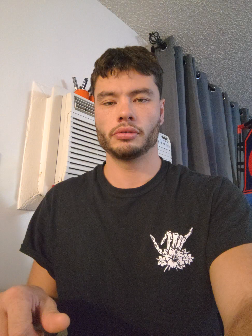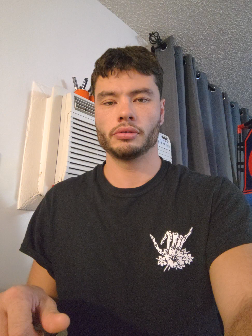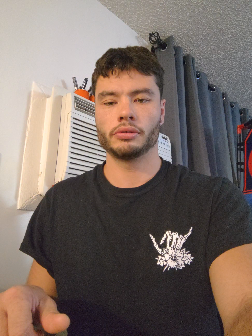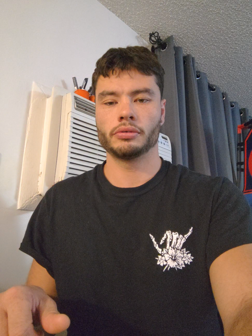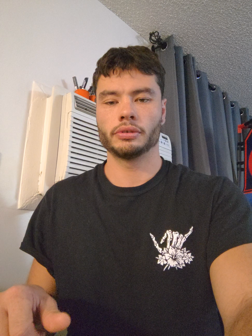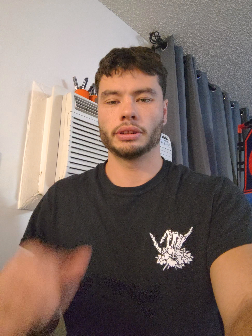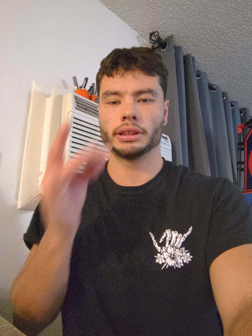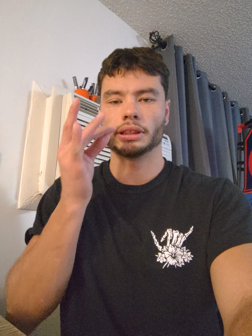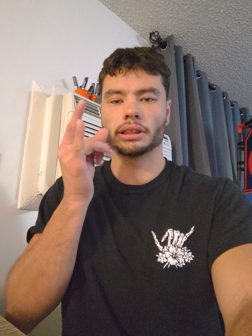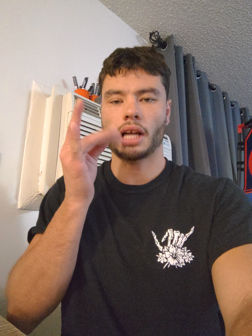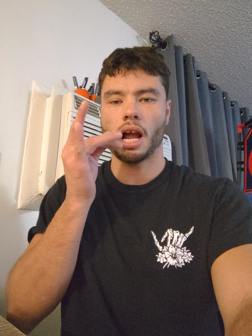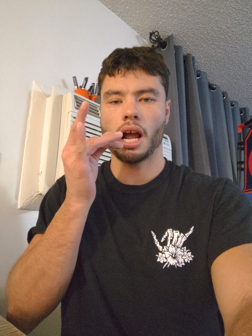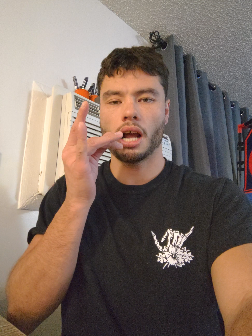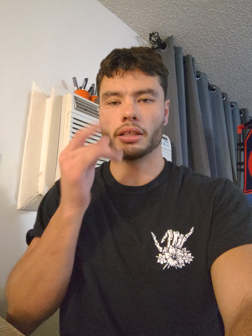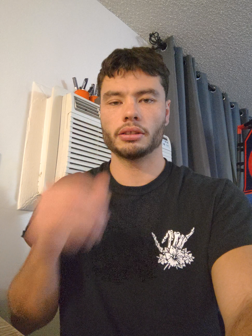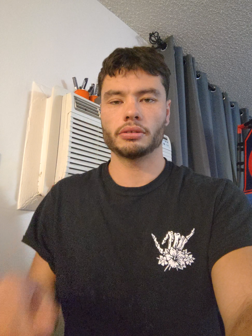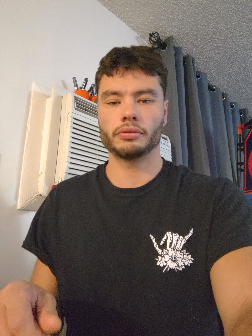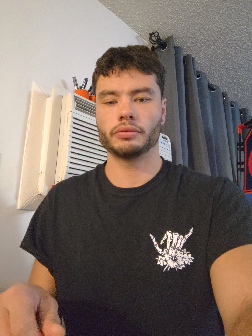snack